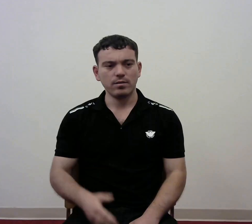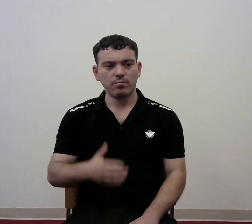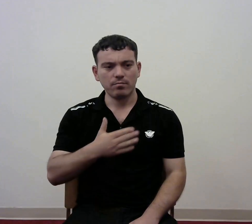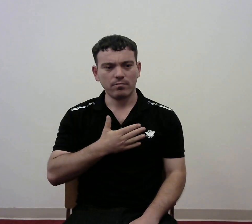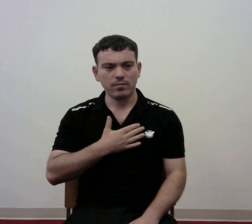mən